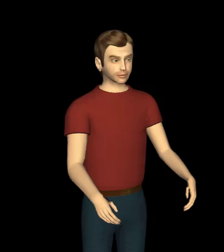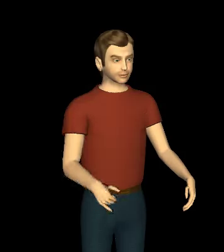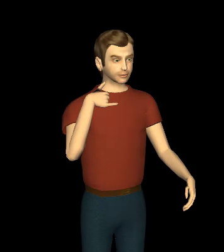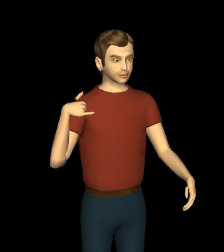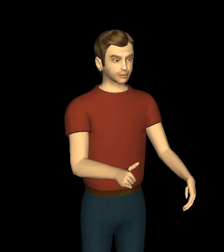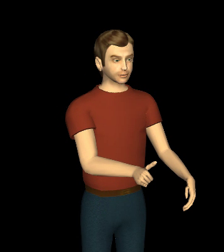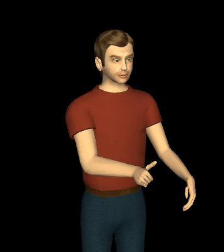يتصل هاتفيا